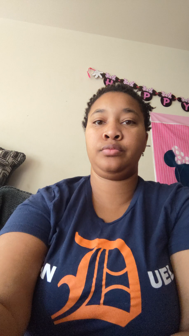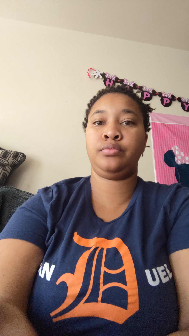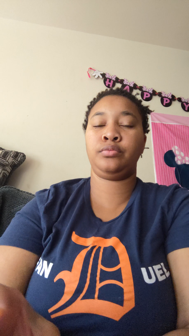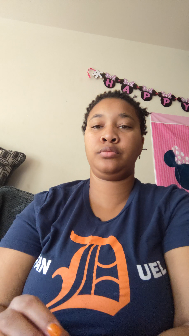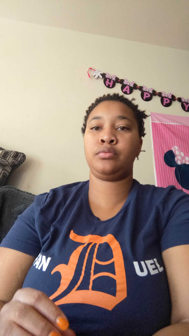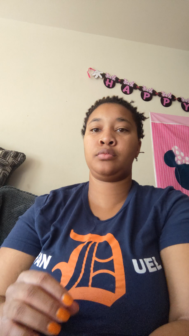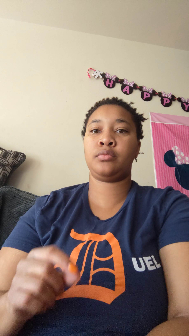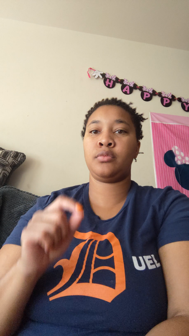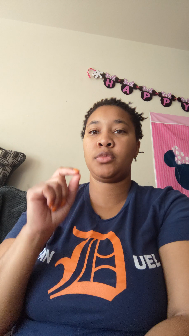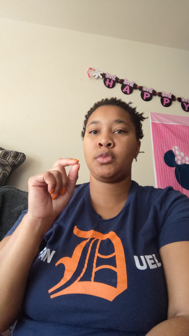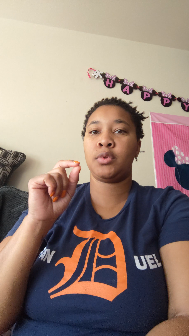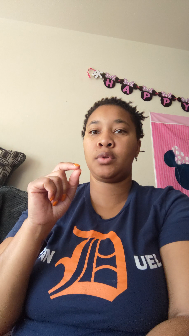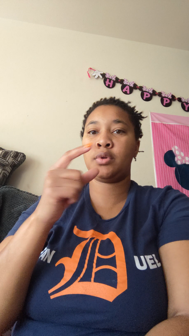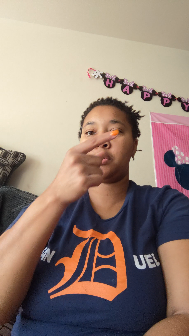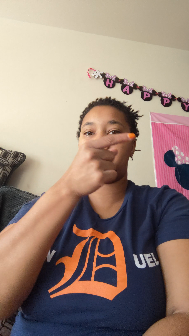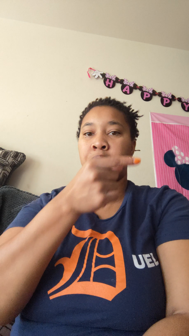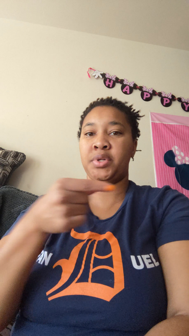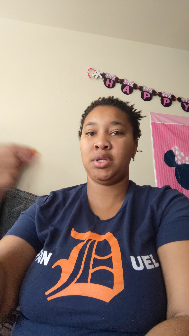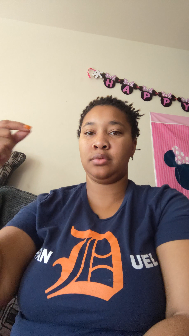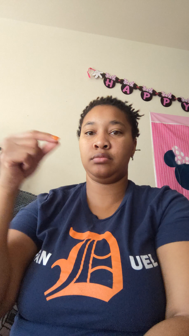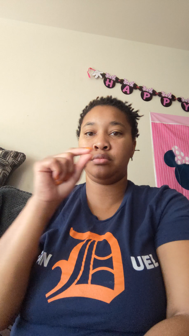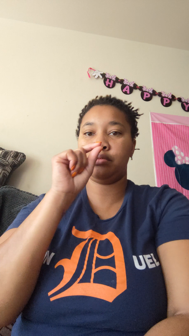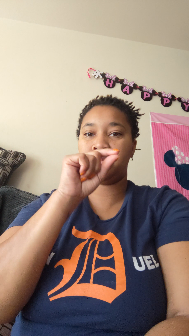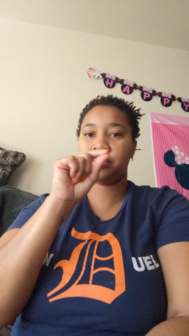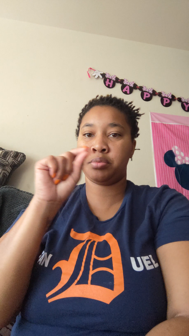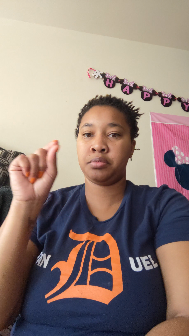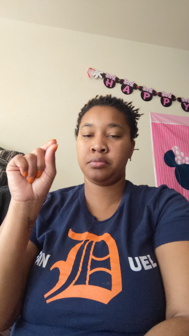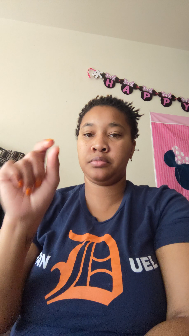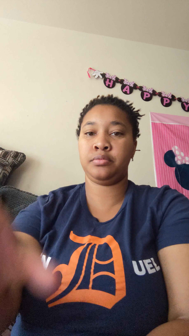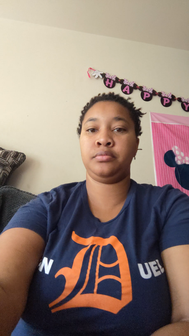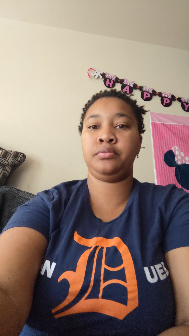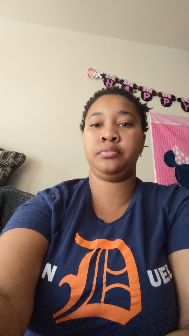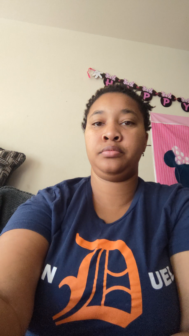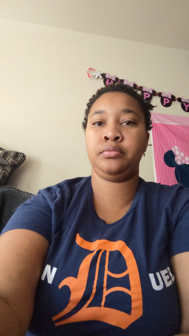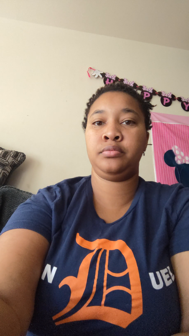peas